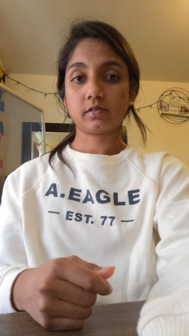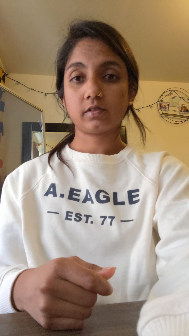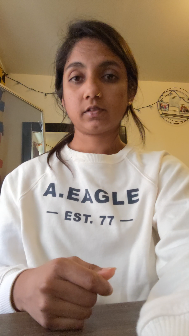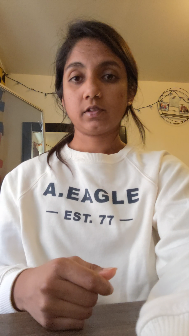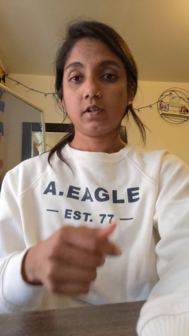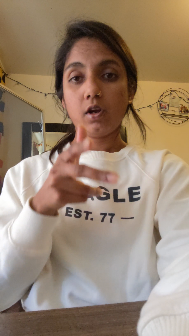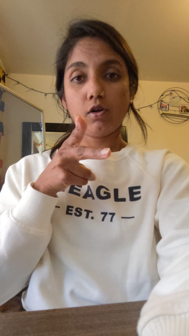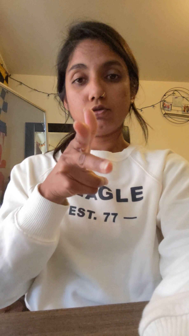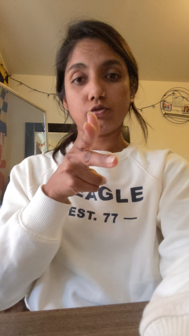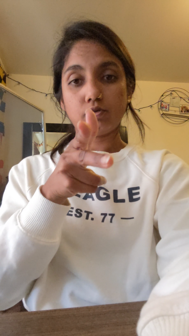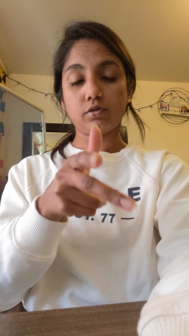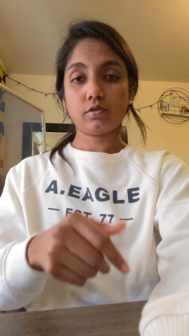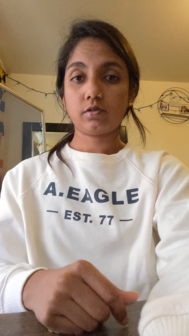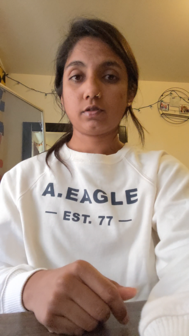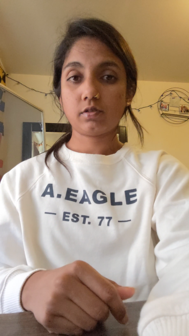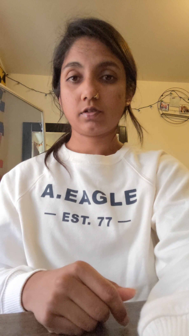garage